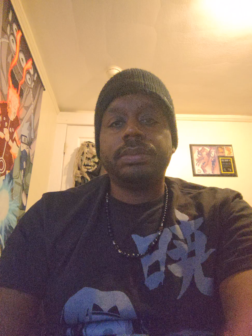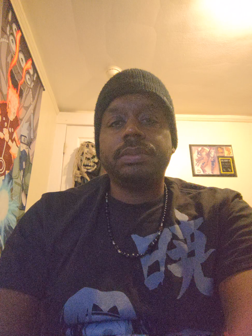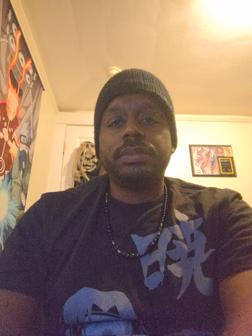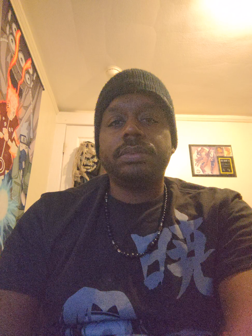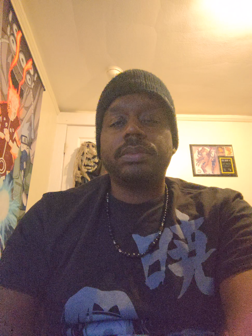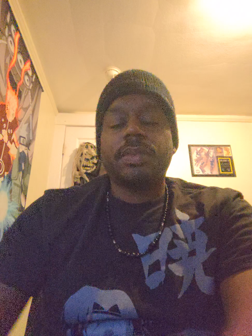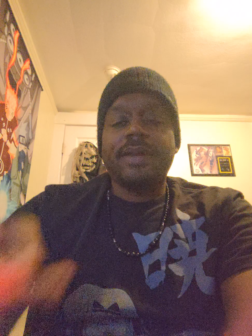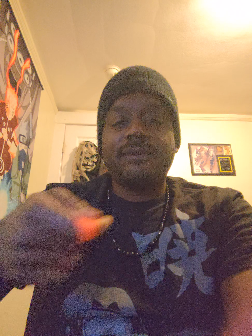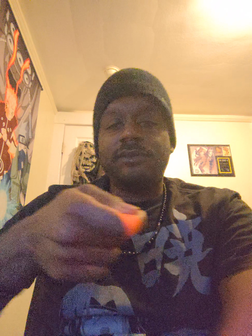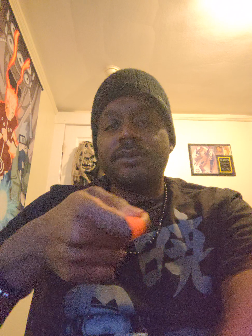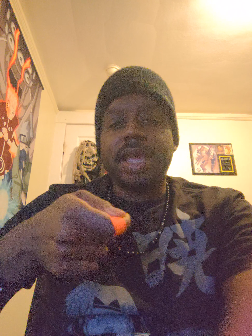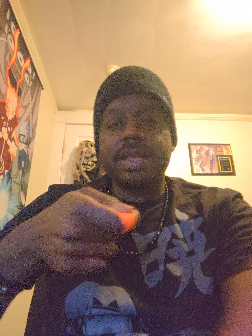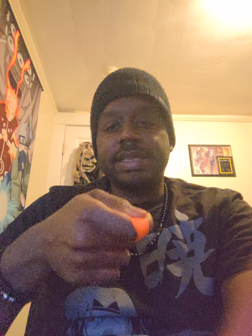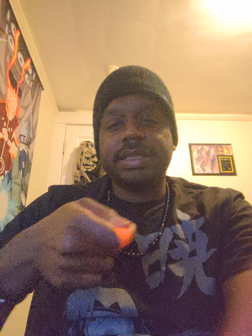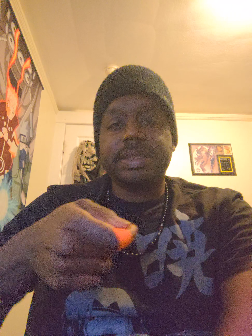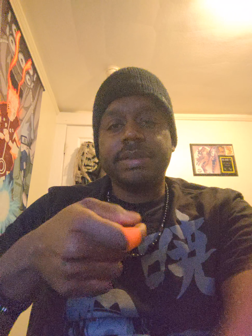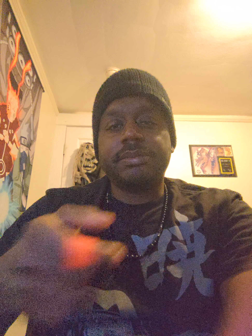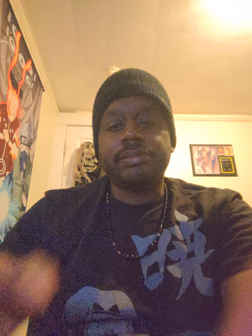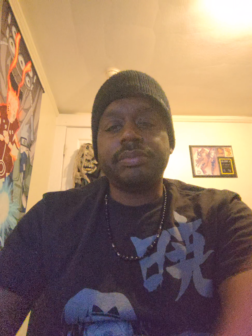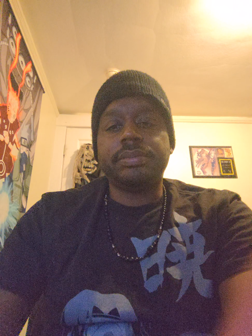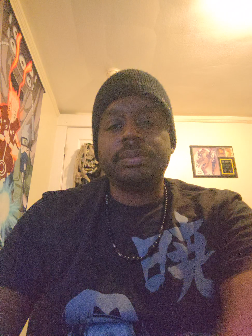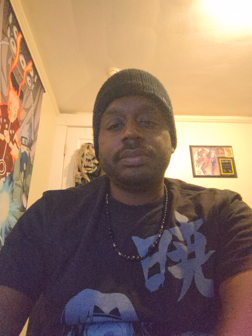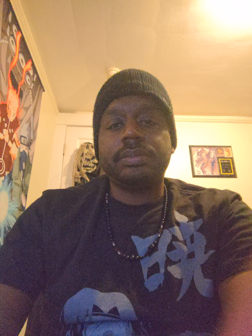vacuum